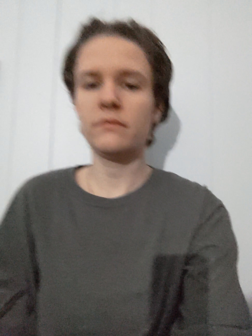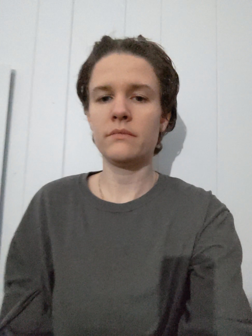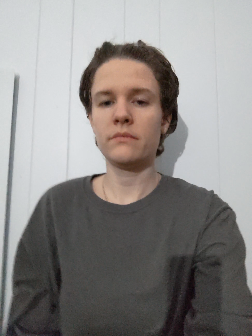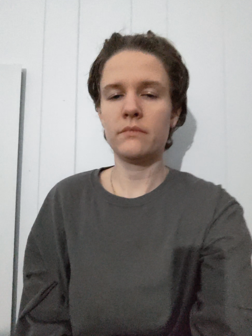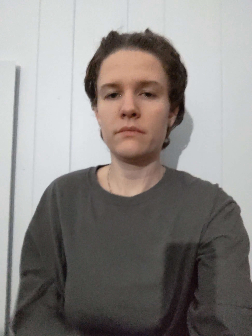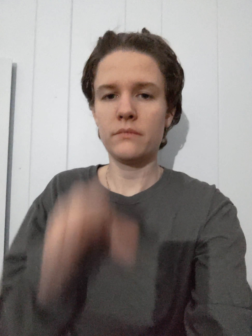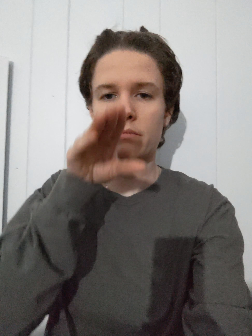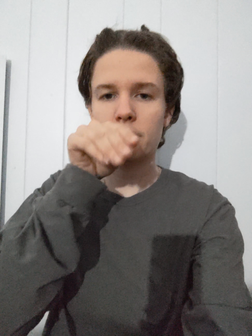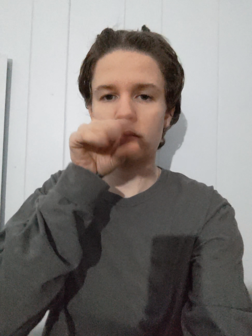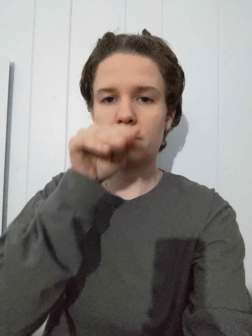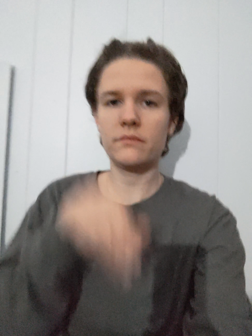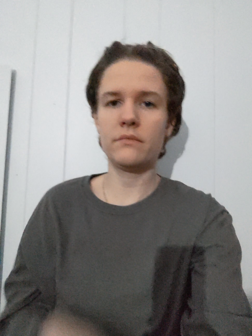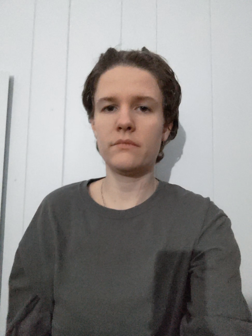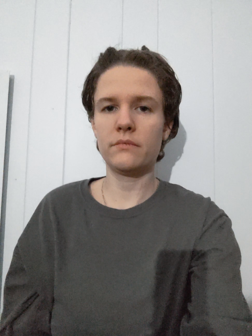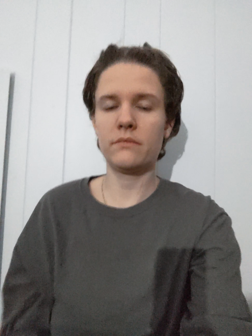goose